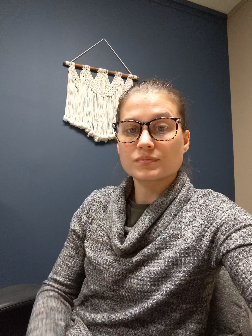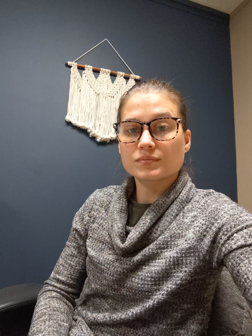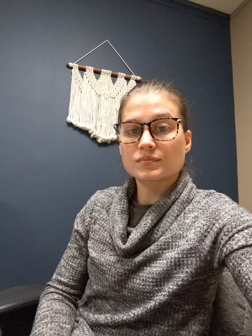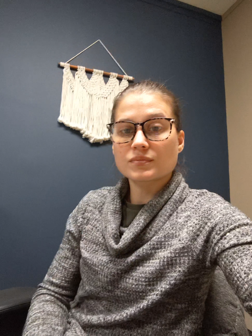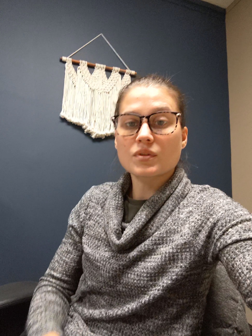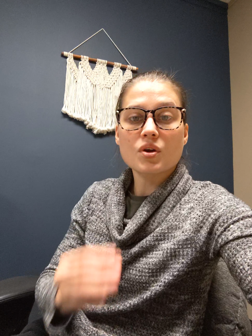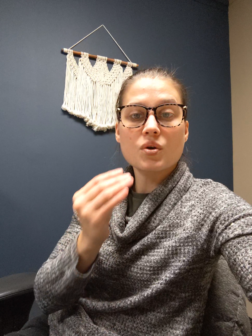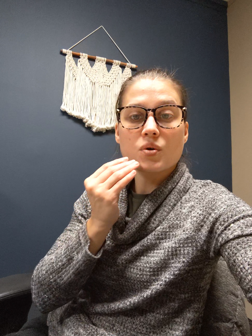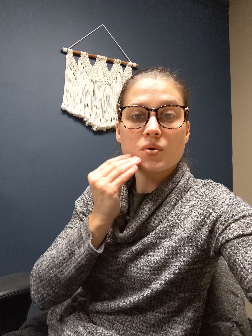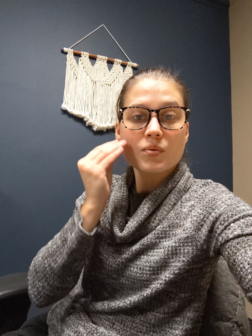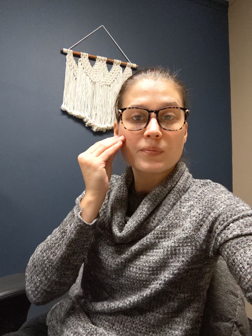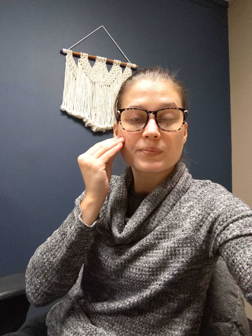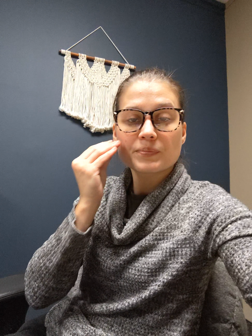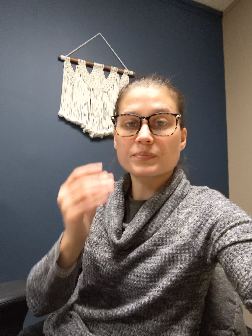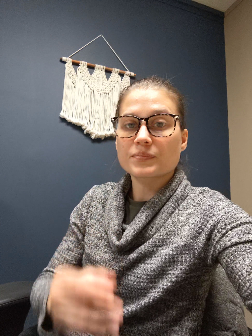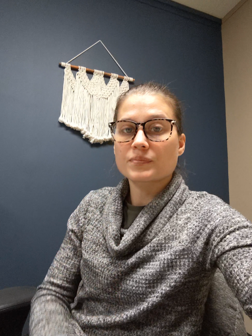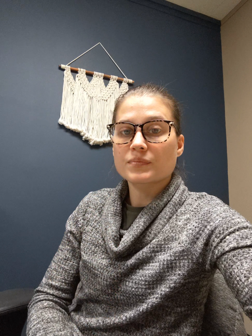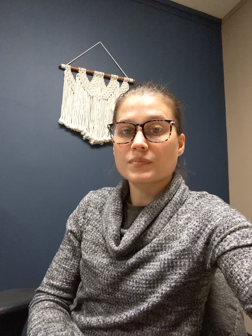home